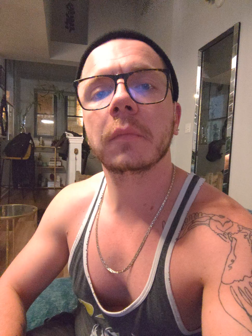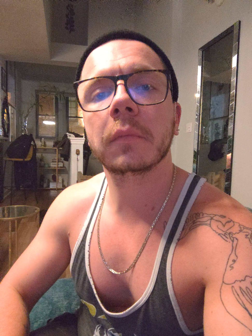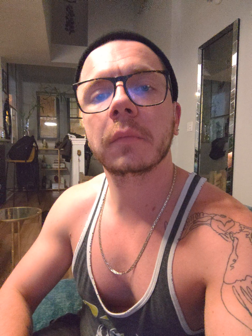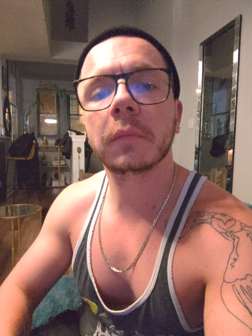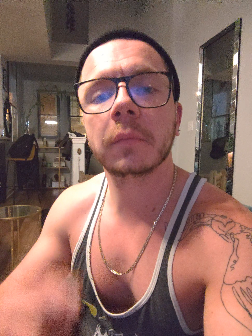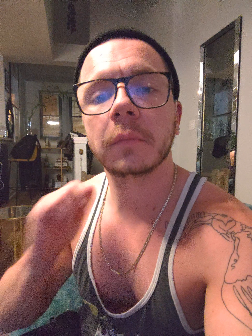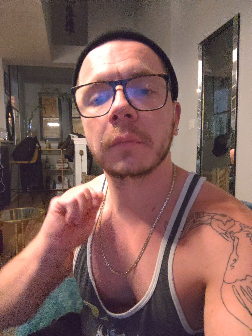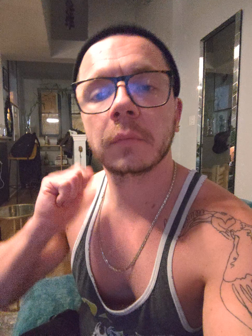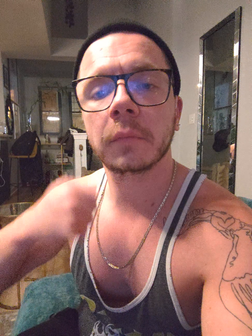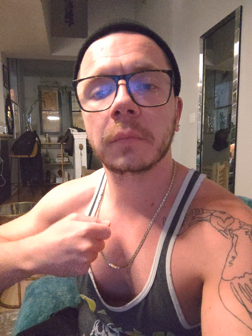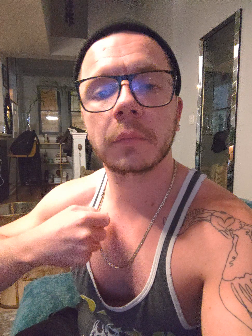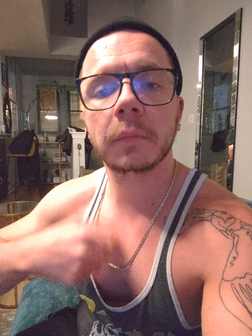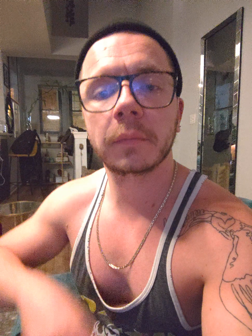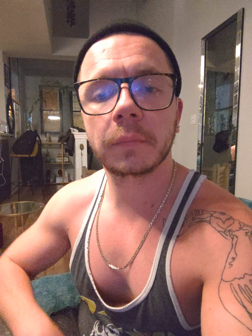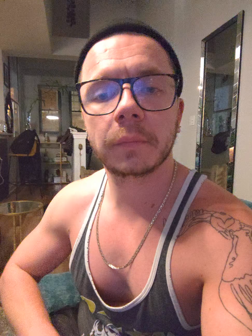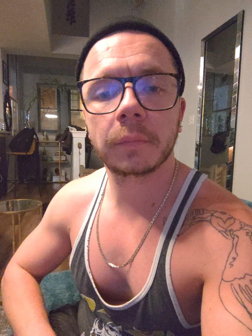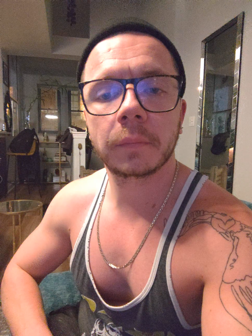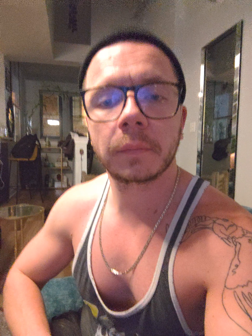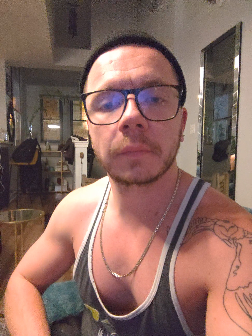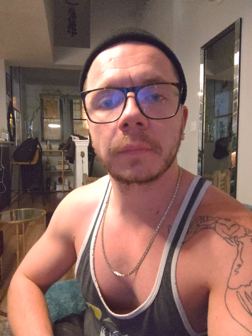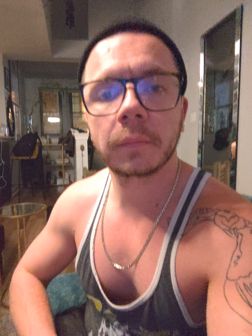jacket